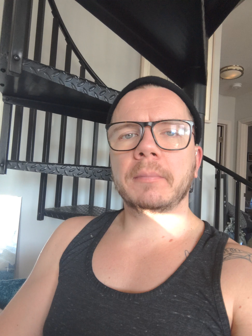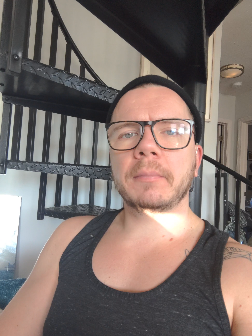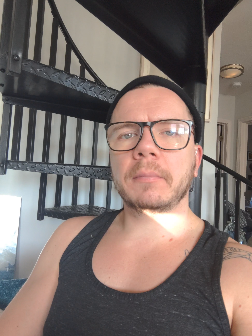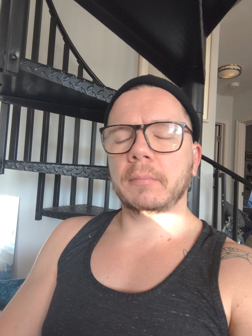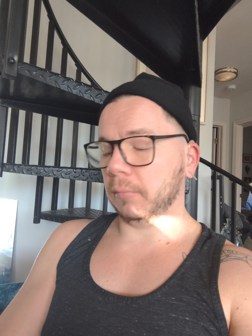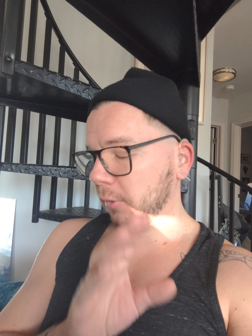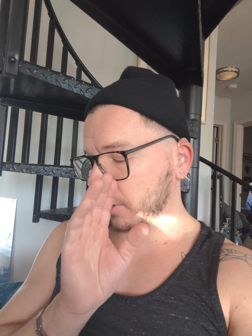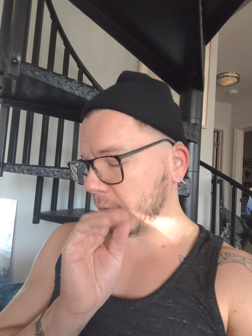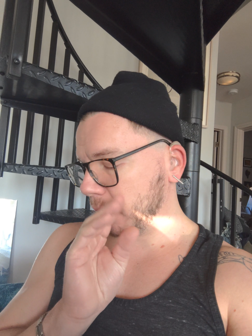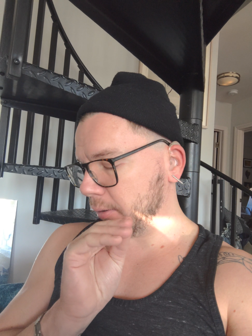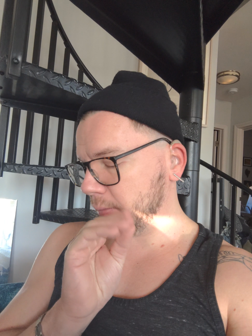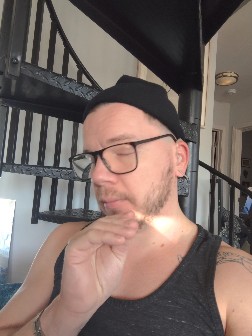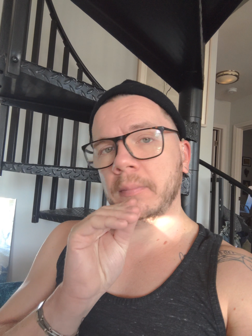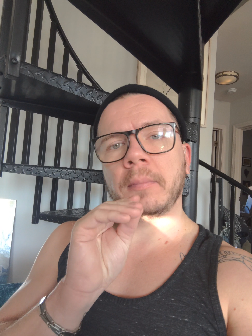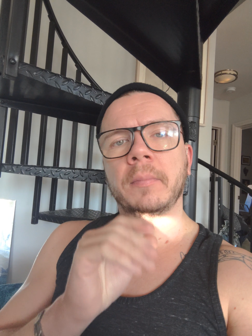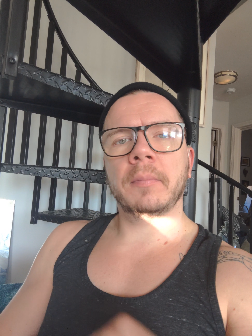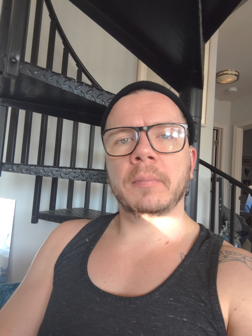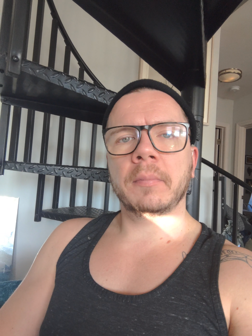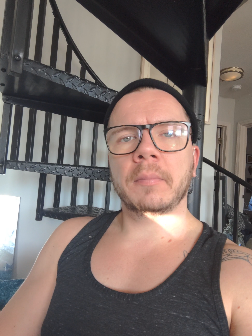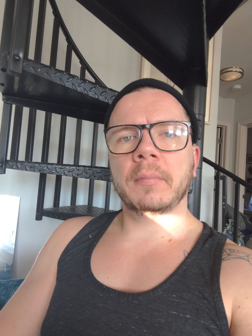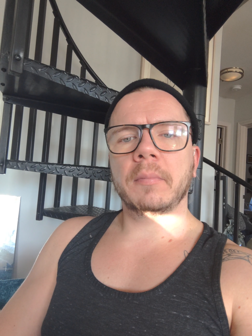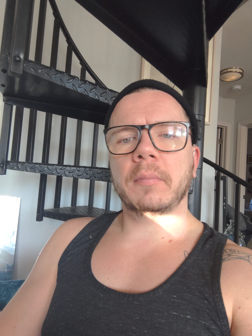duck